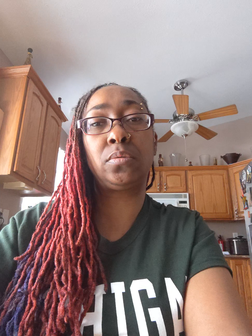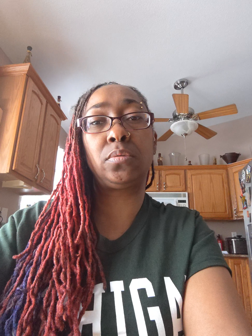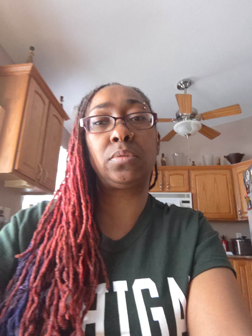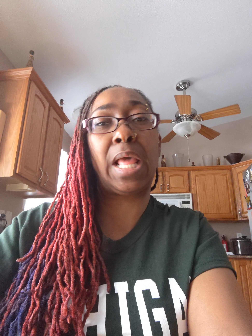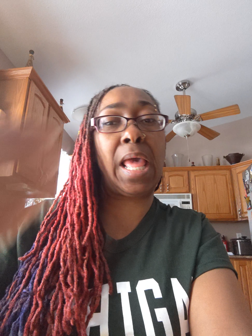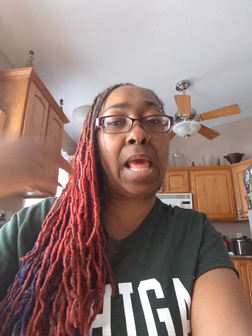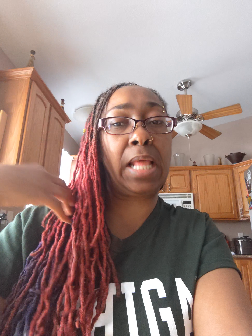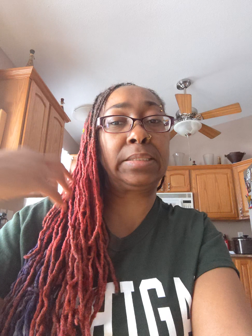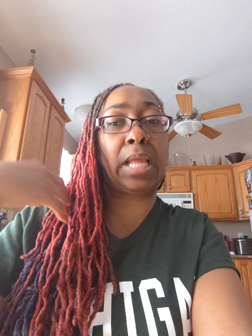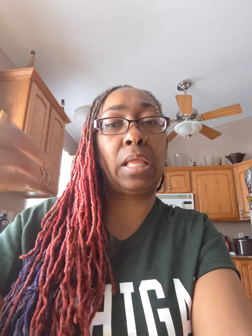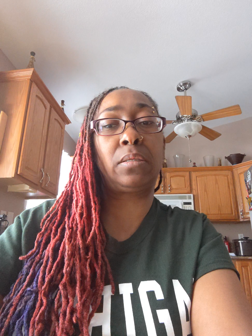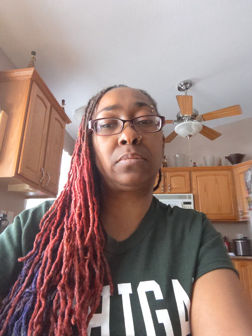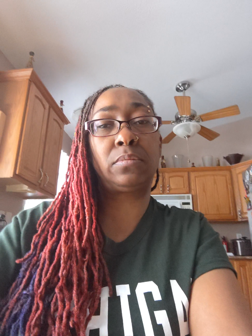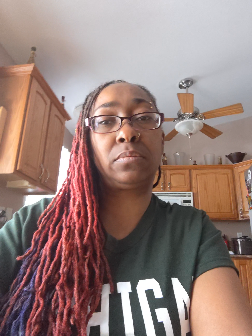outside